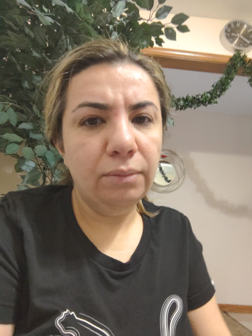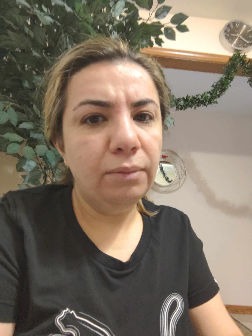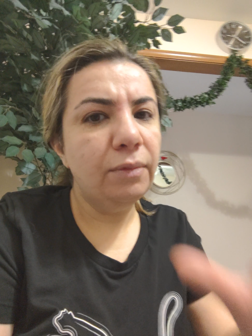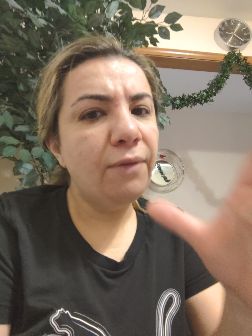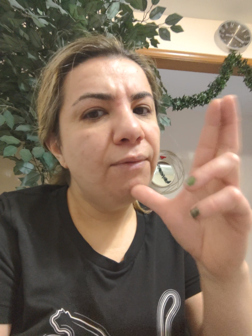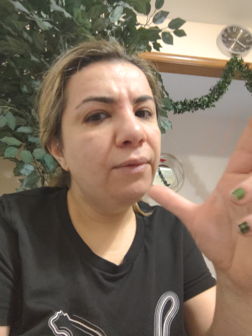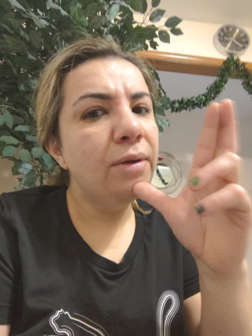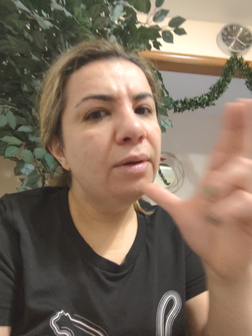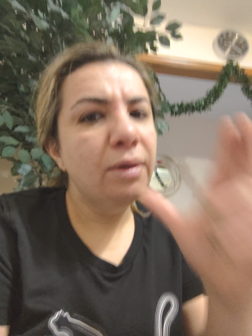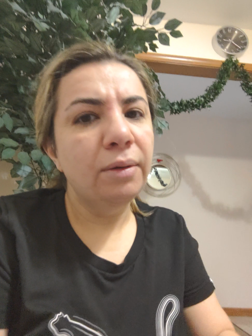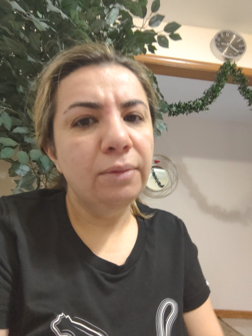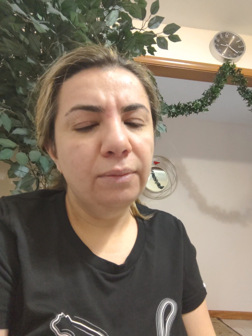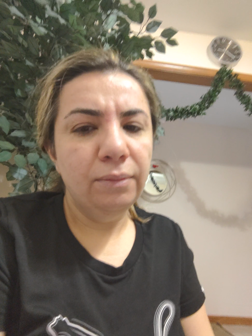hen